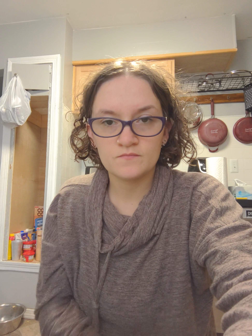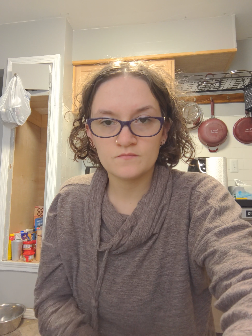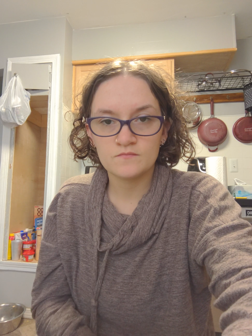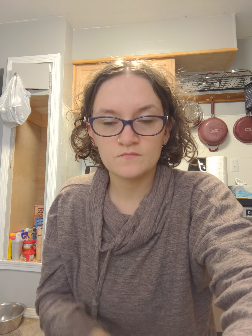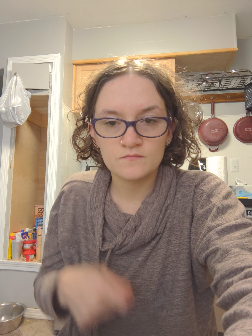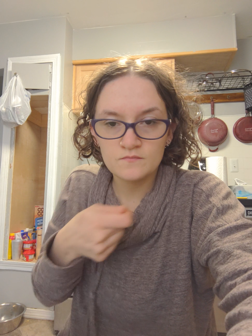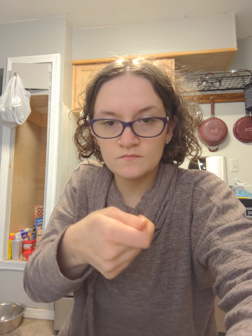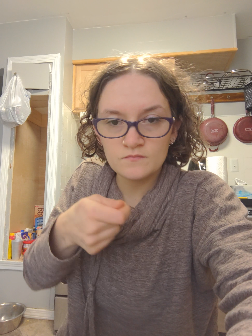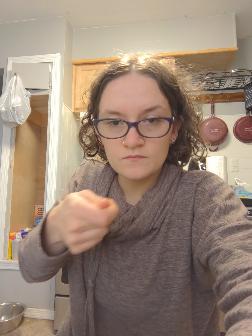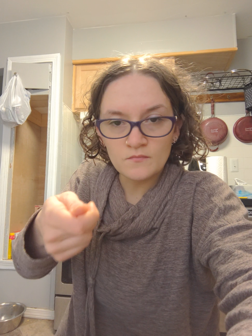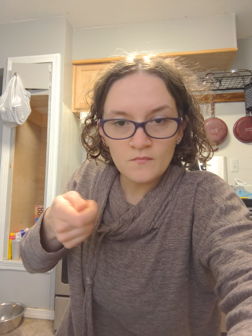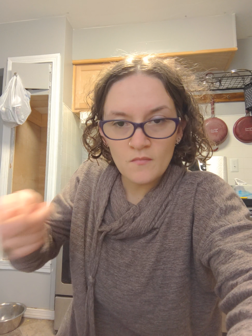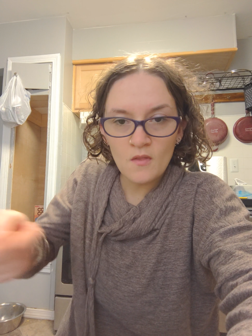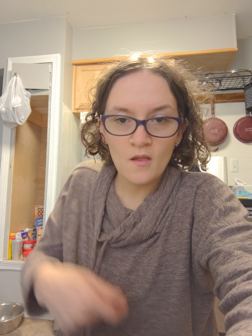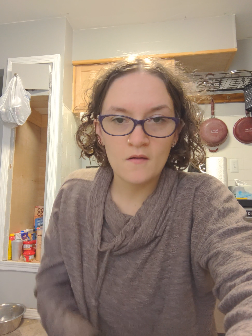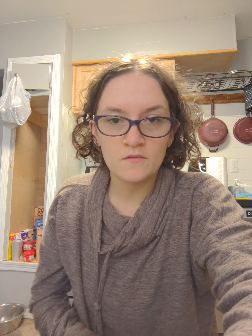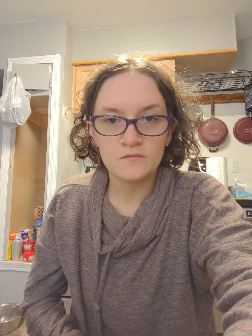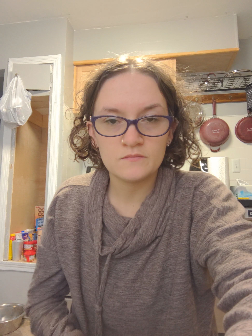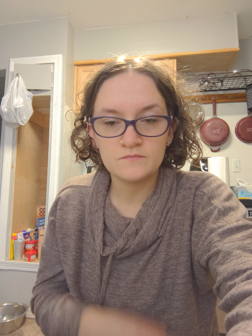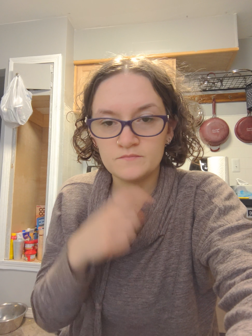vacuum